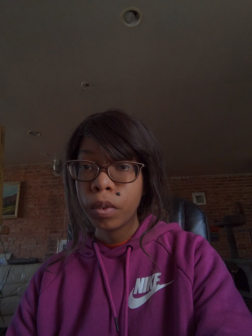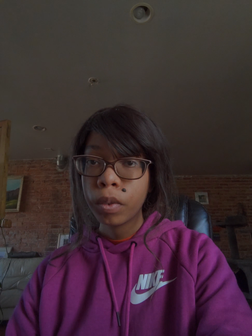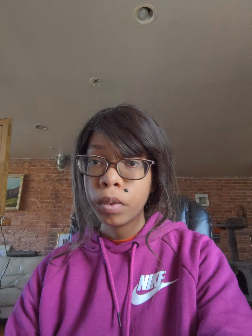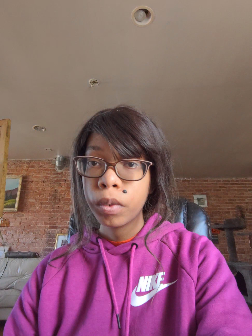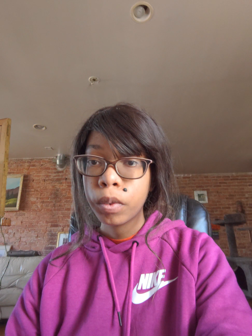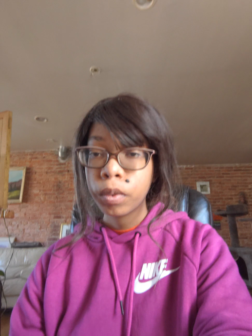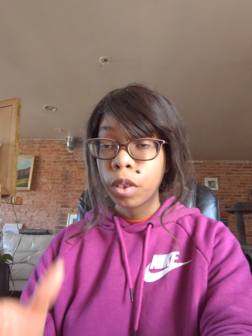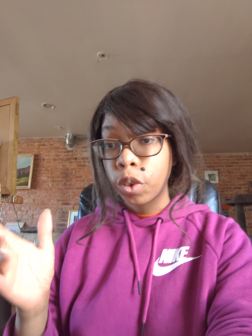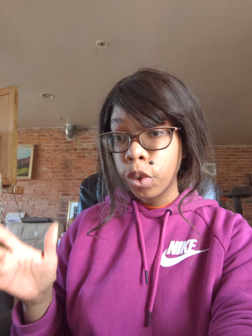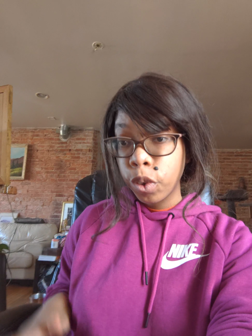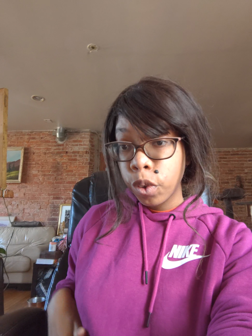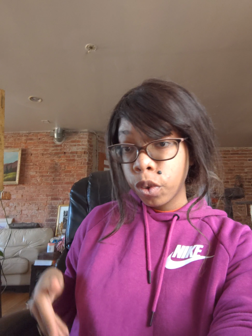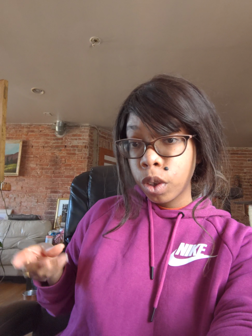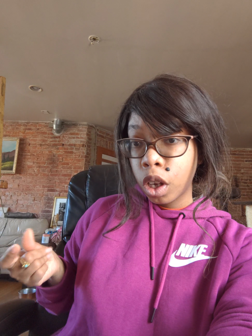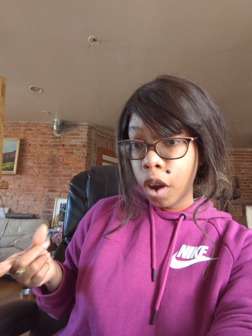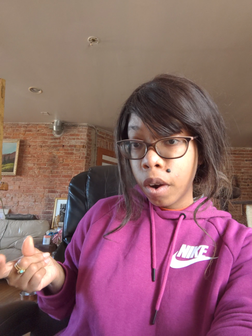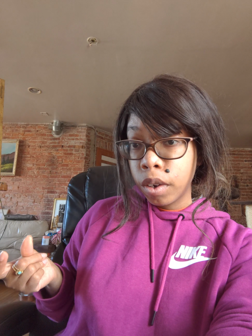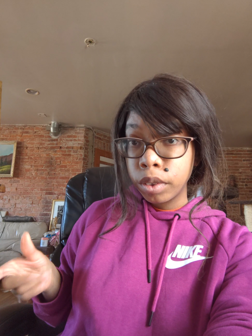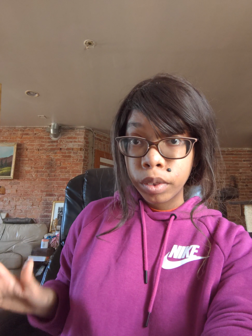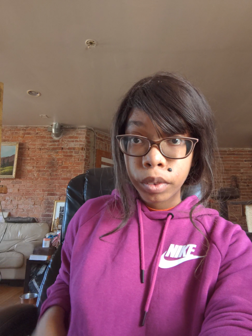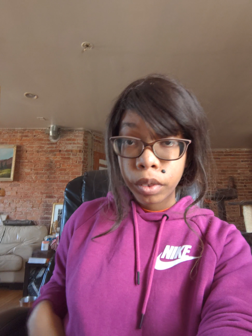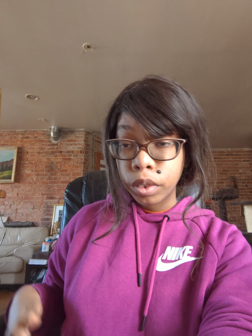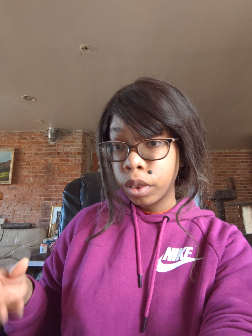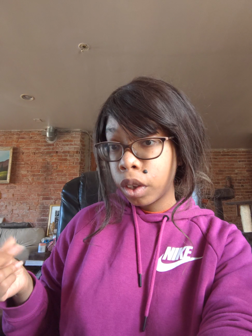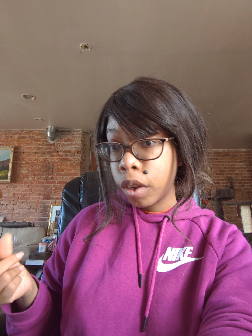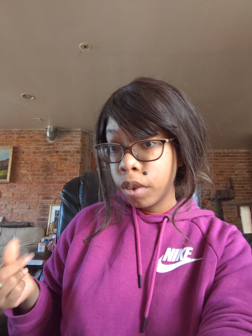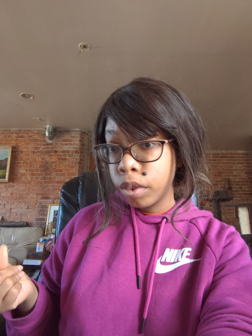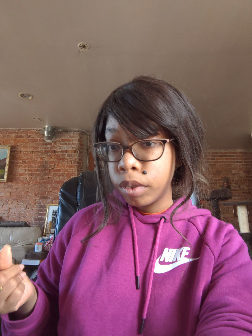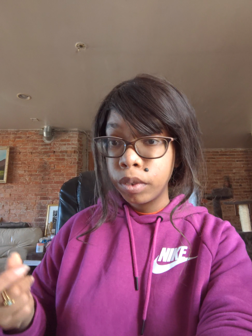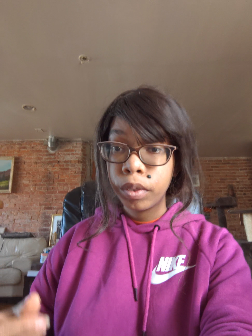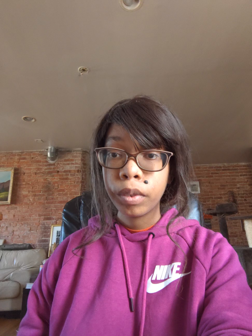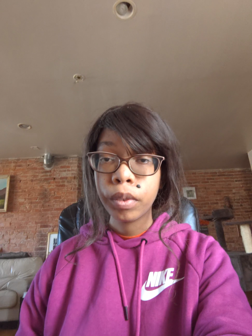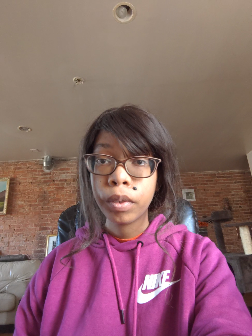dog